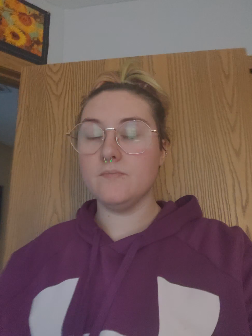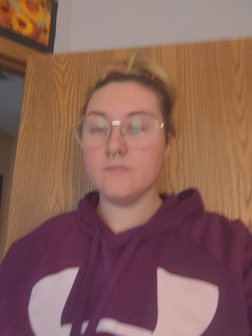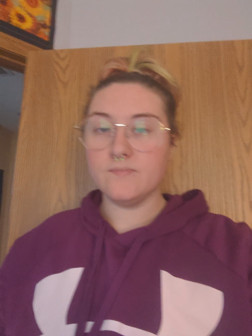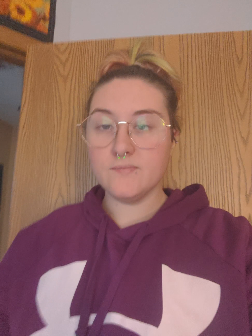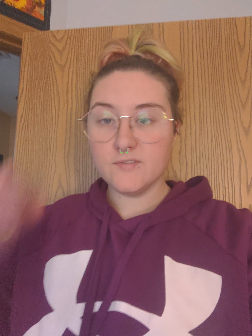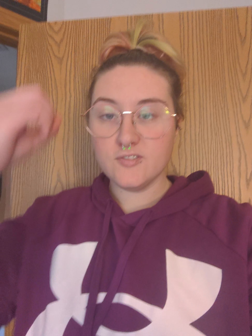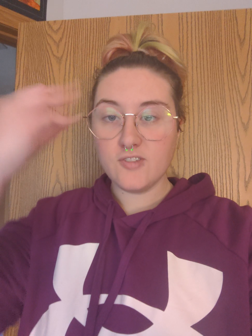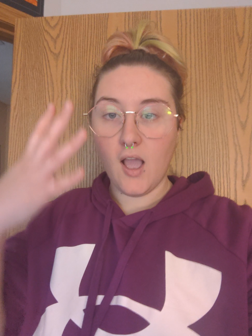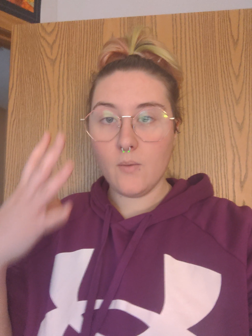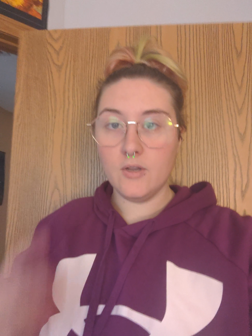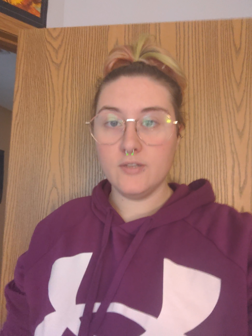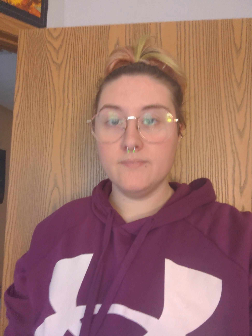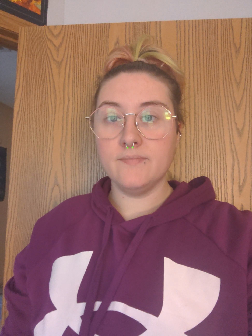shower